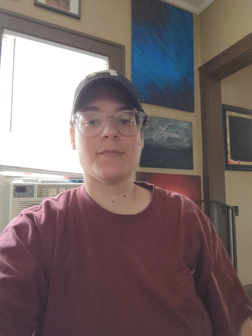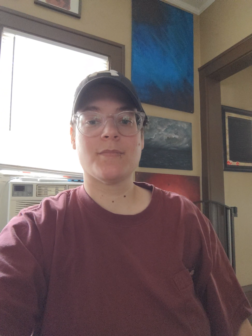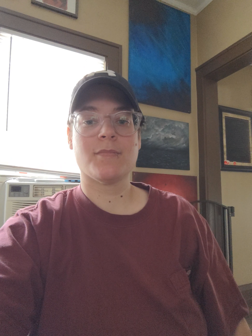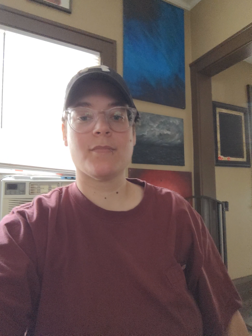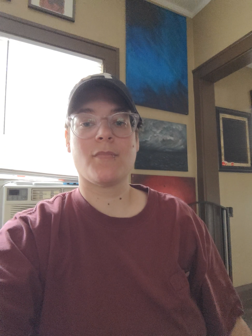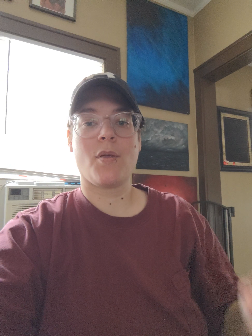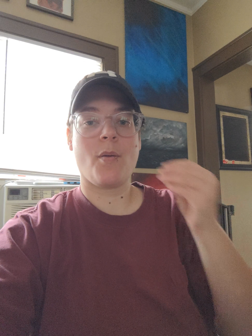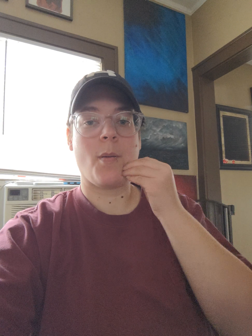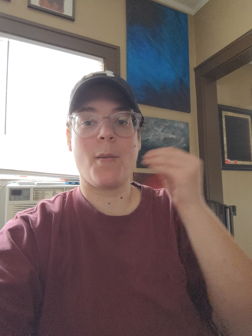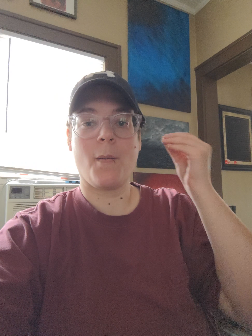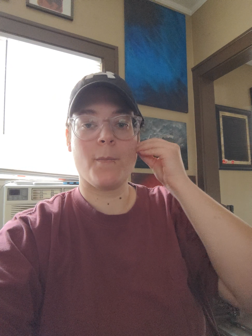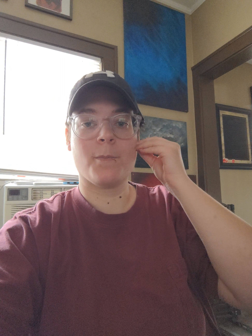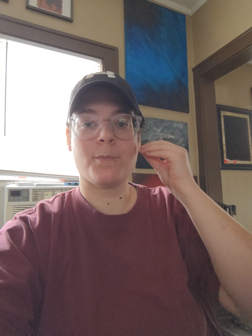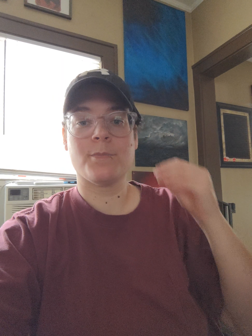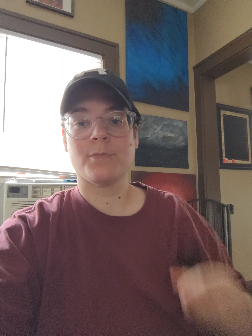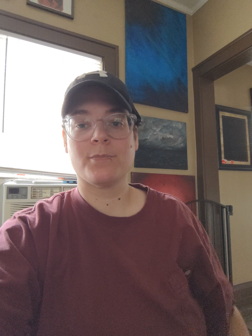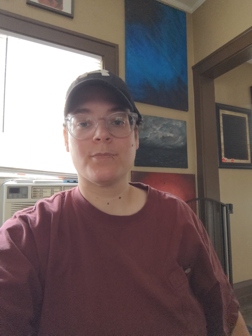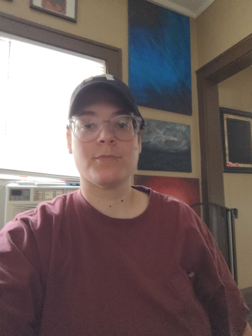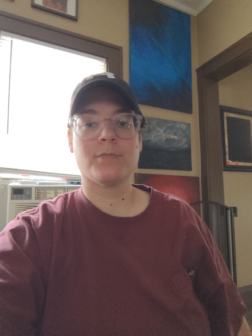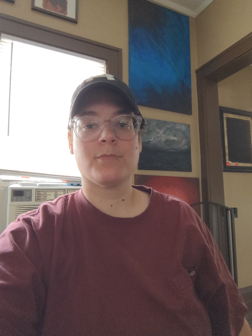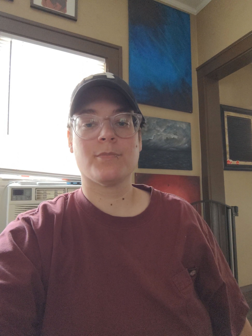home